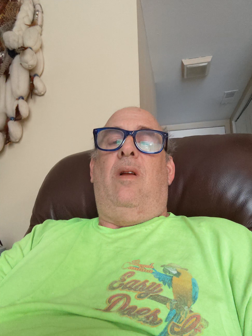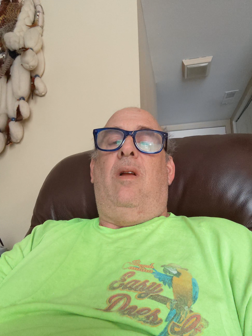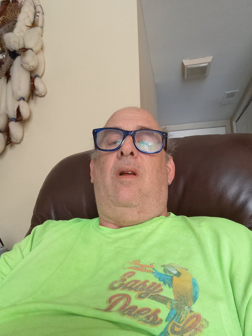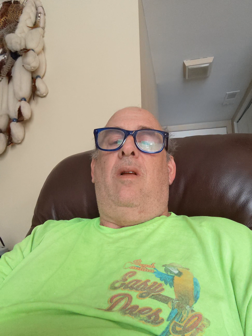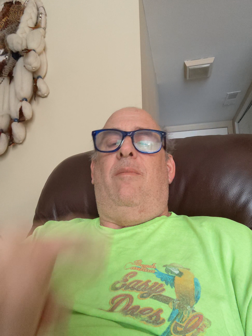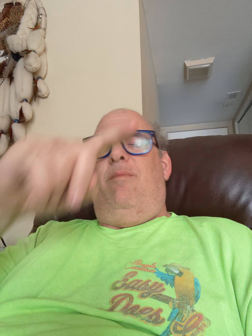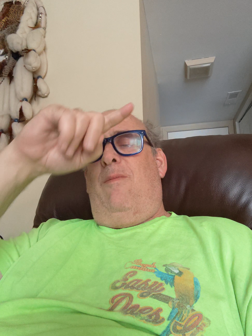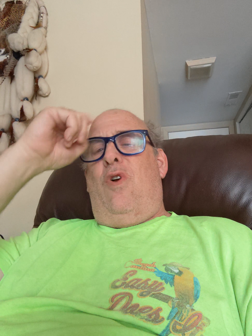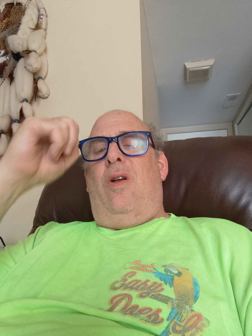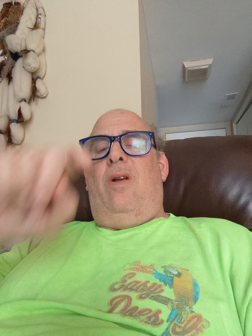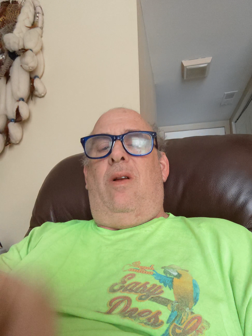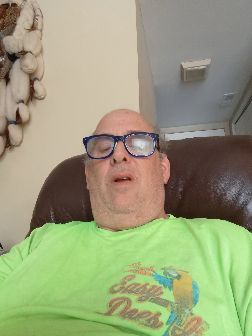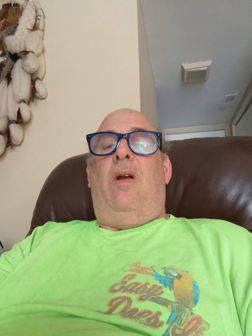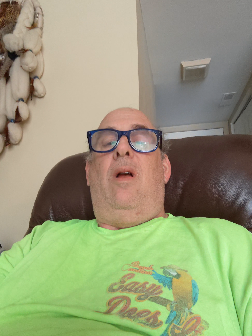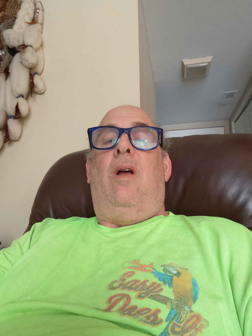because